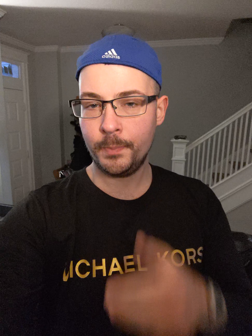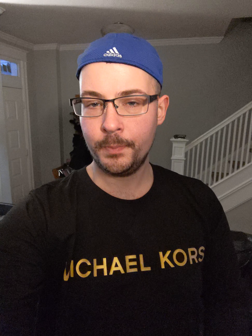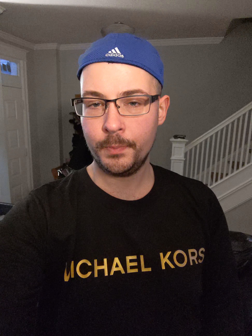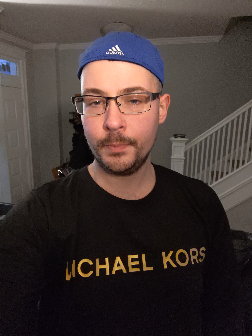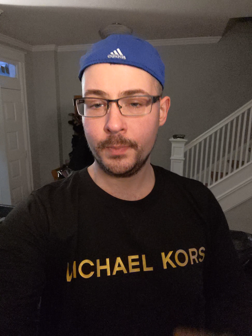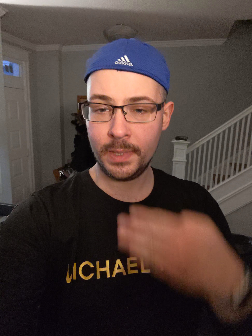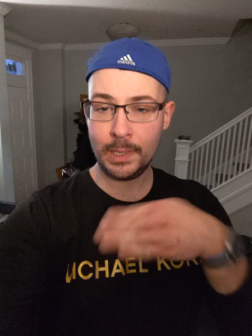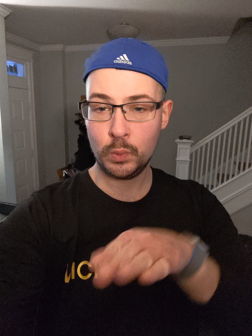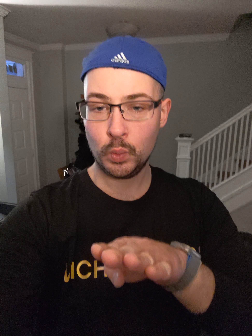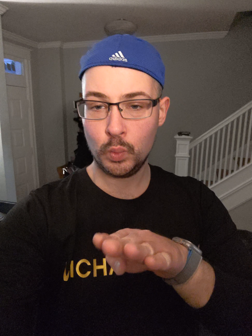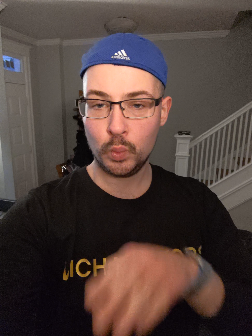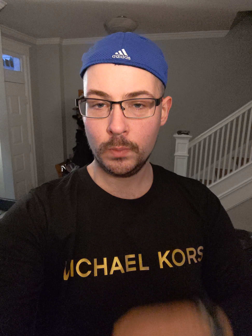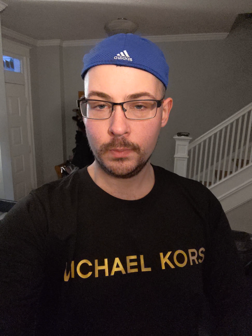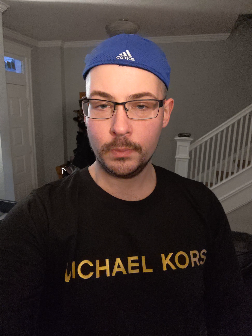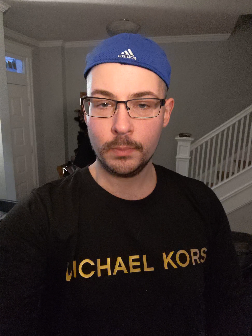into